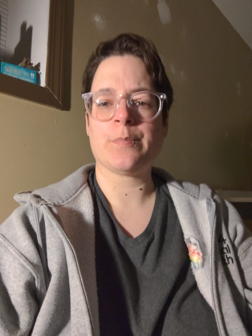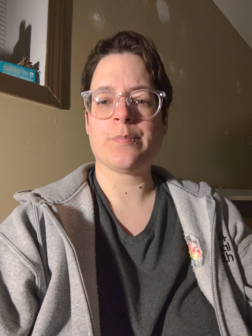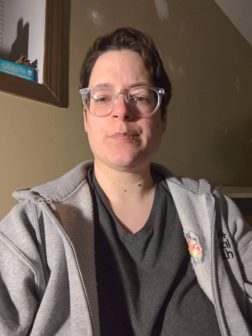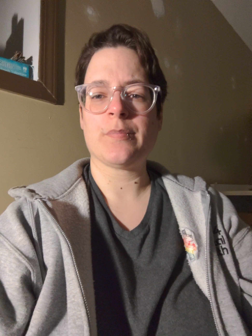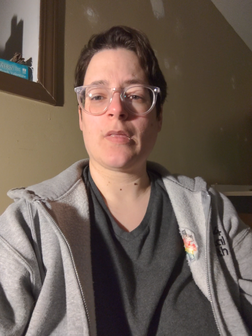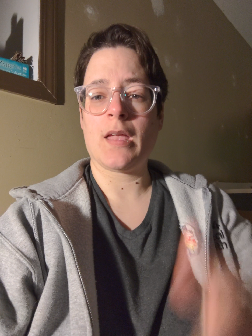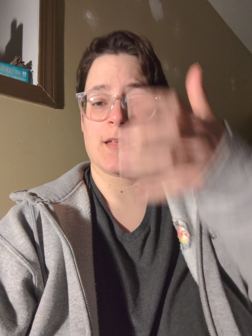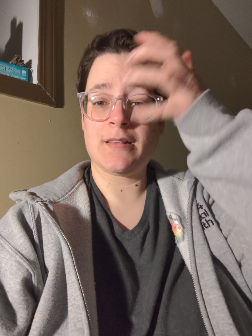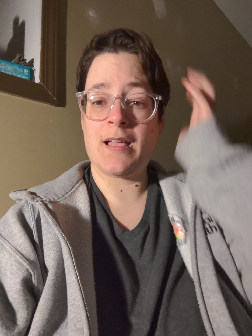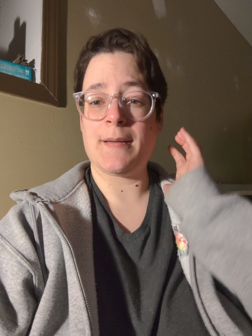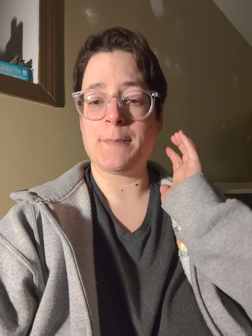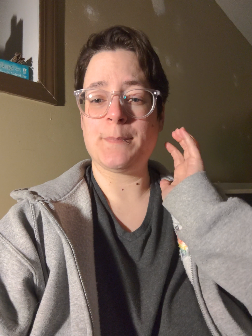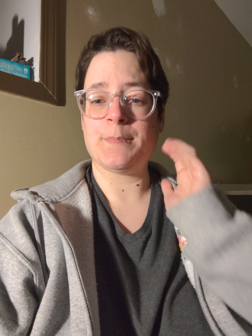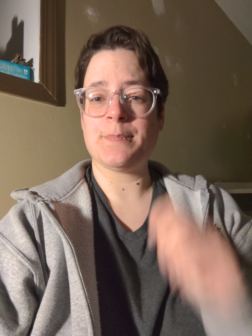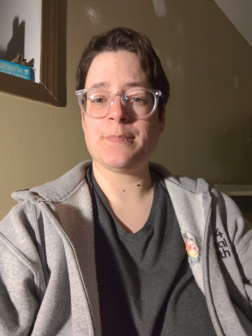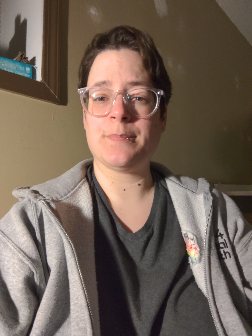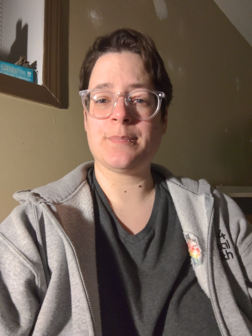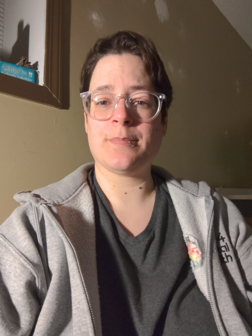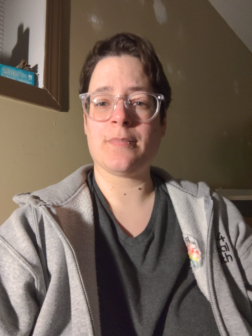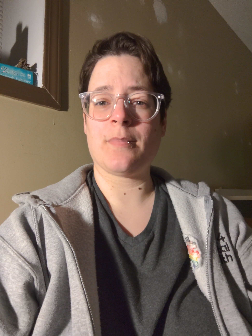lion